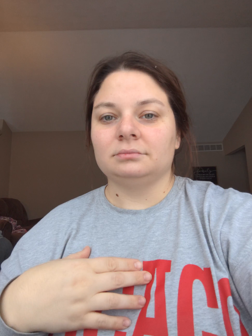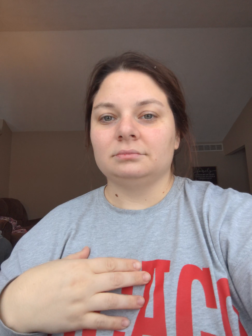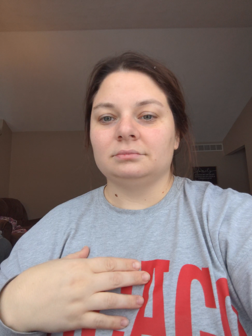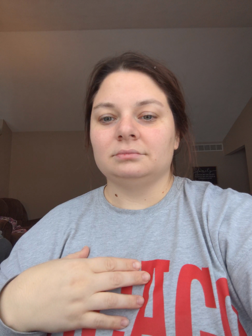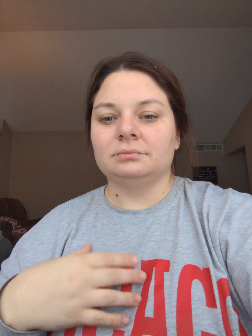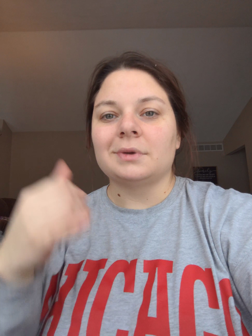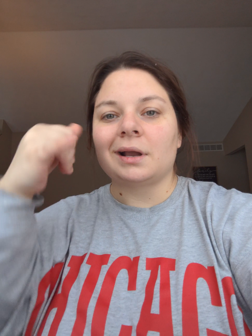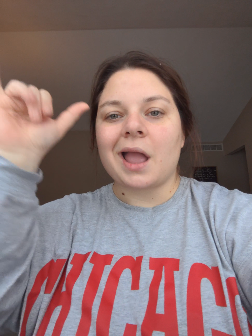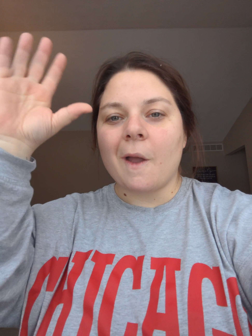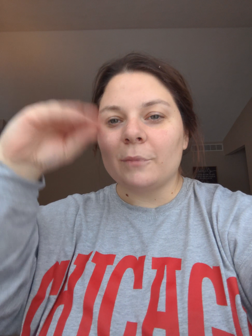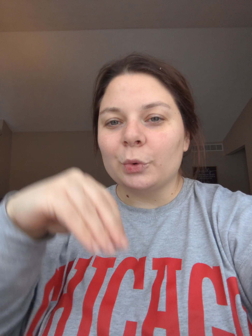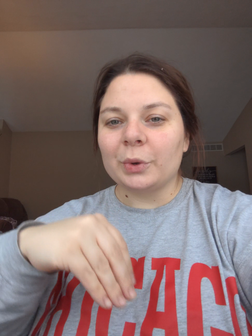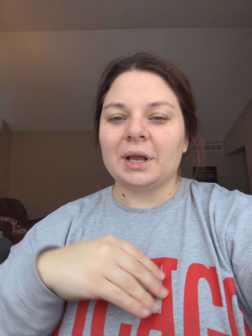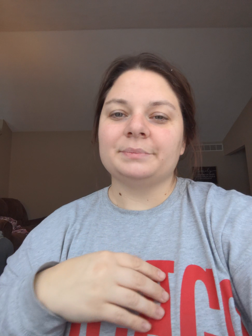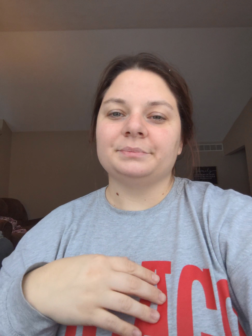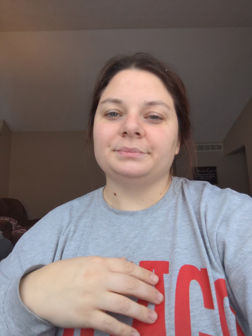cowboy